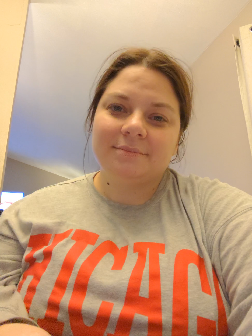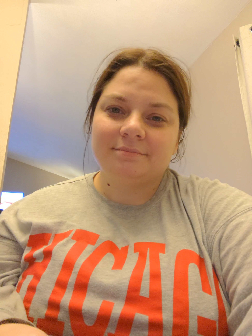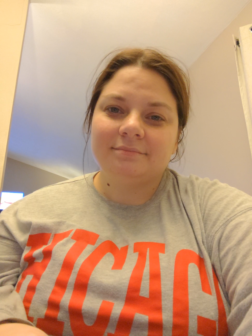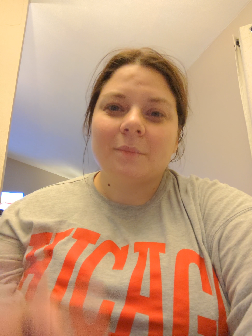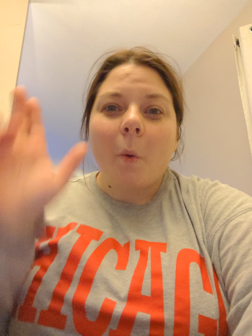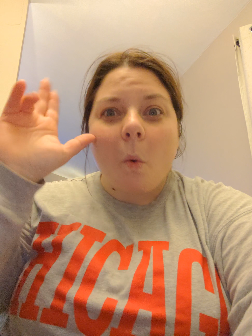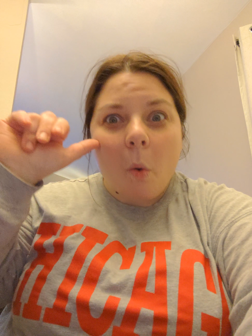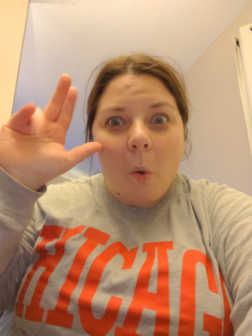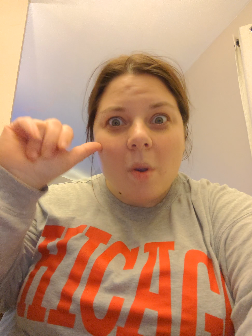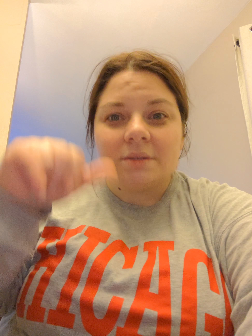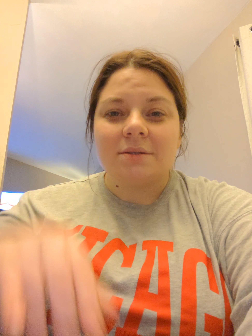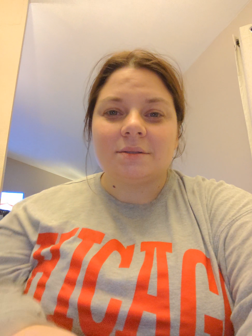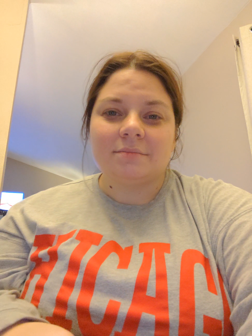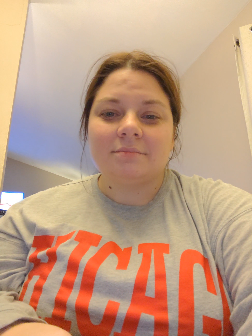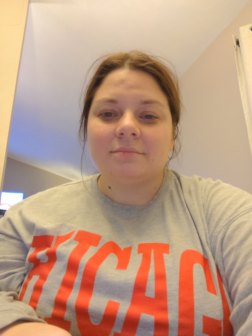horse